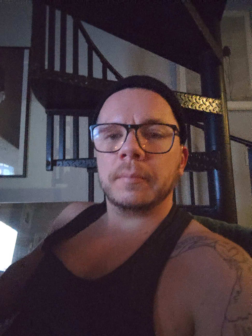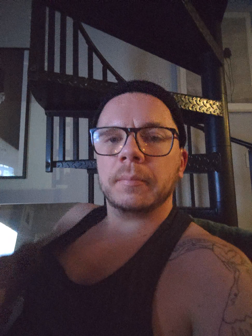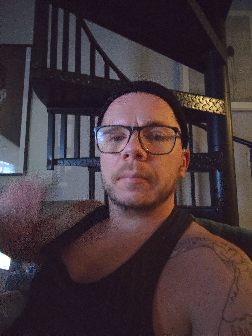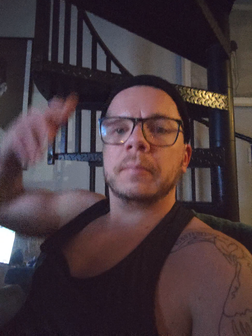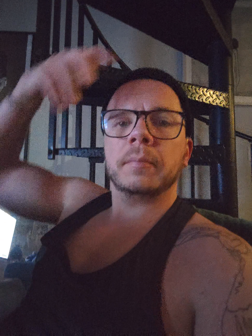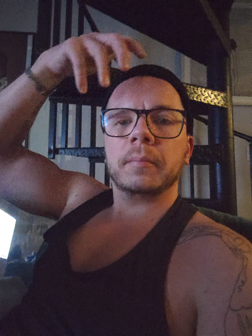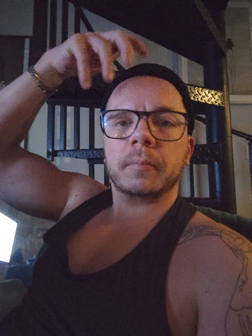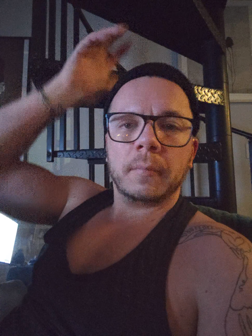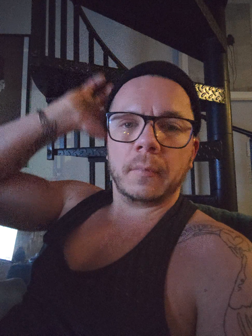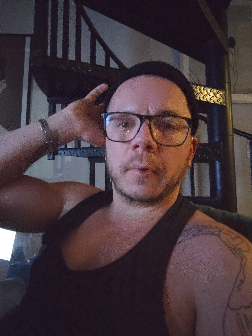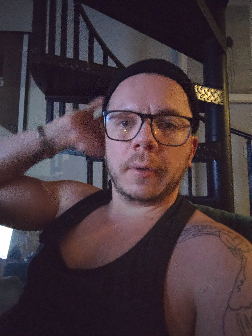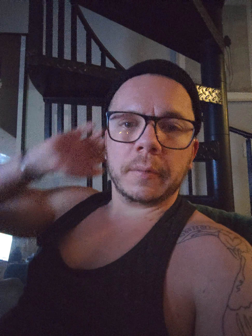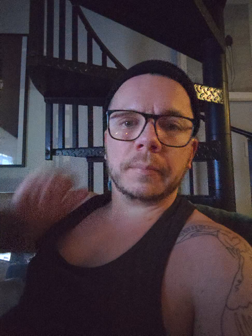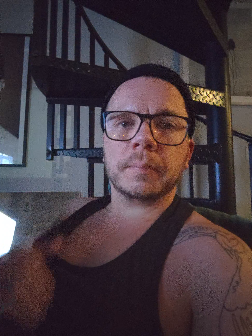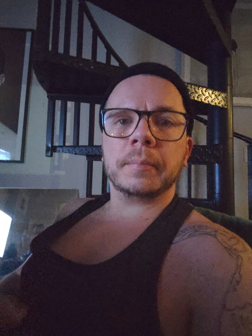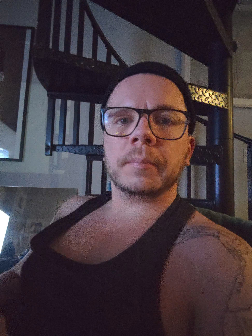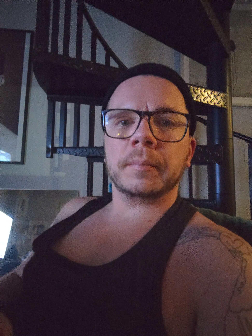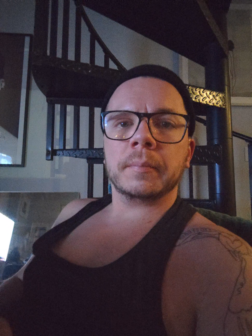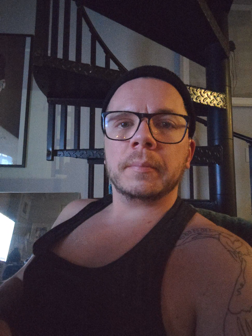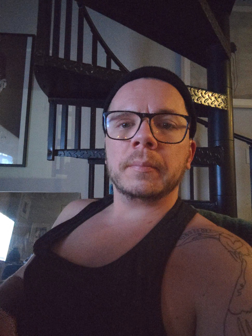lion